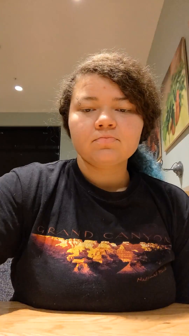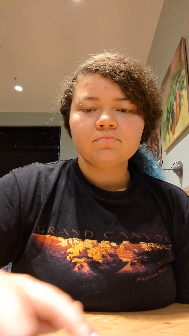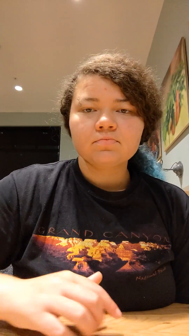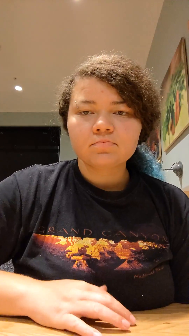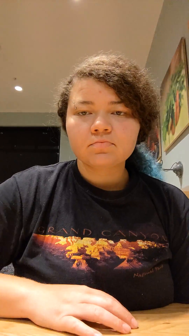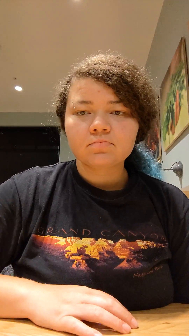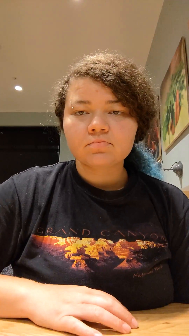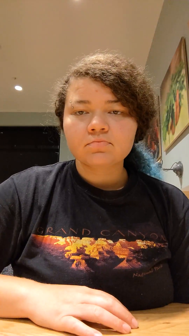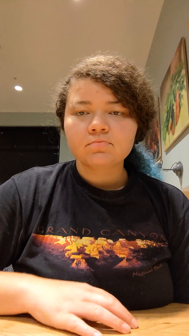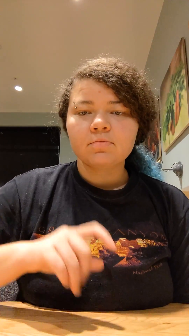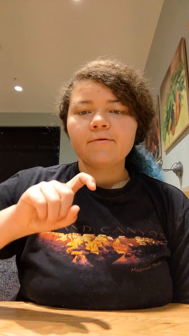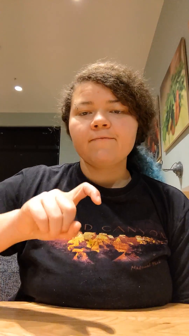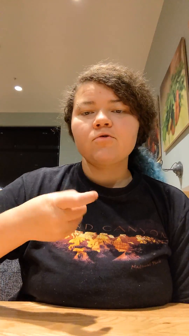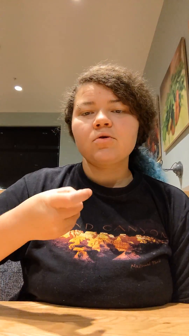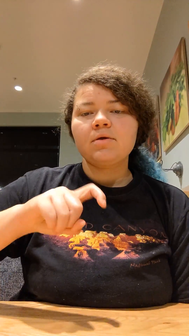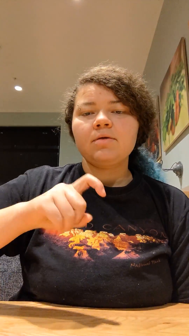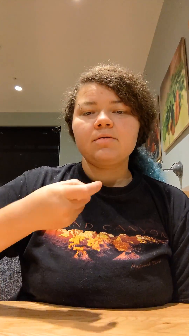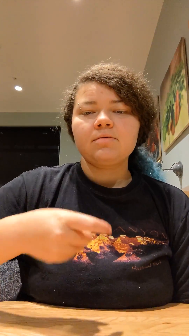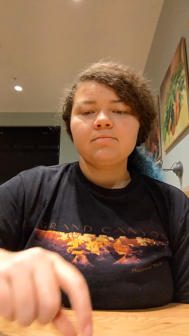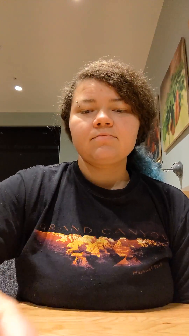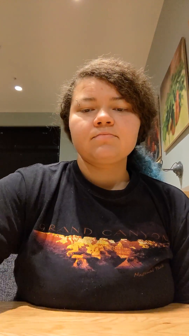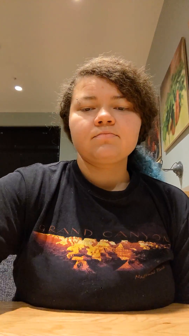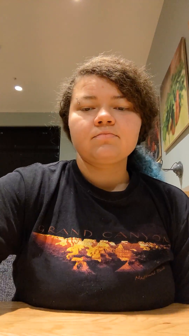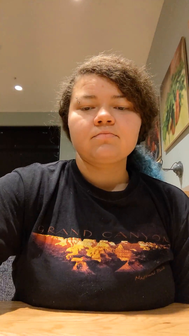friend